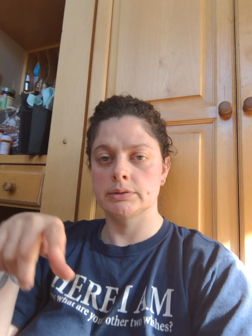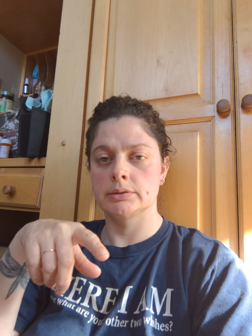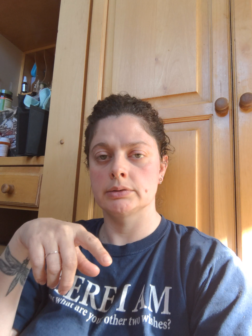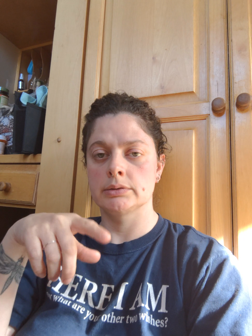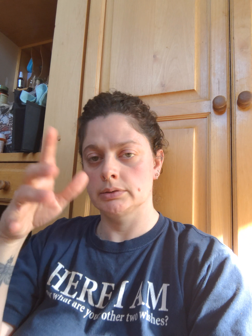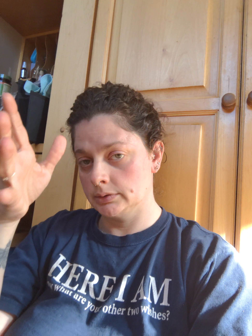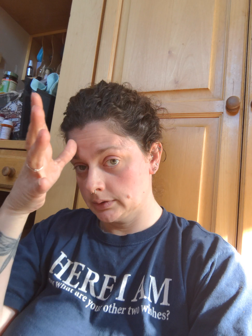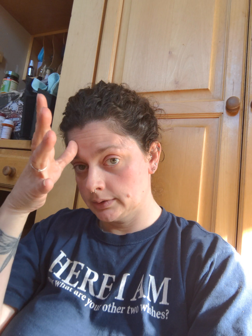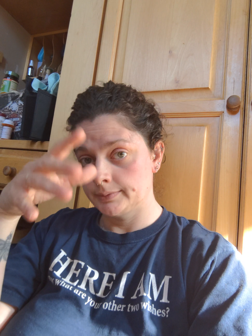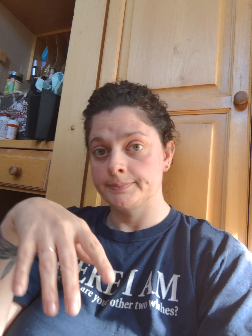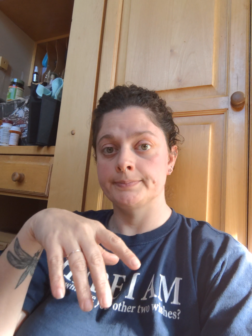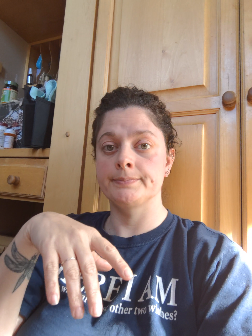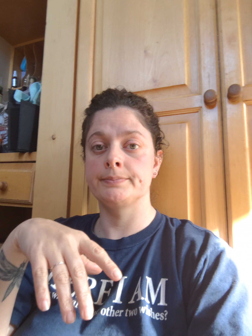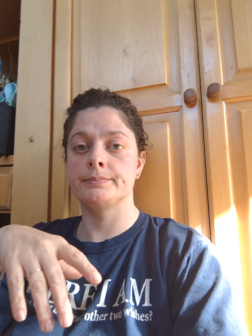dad